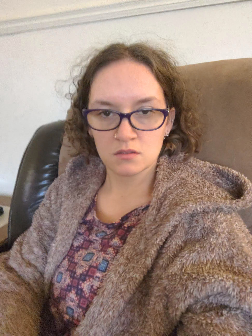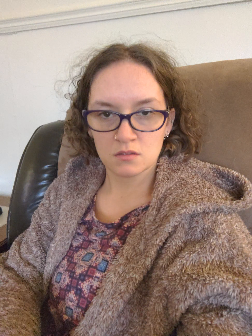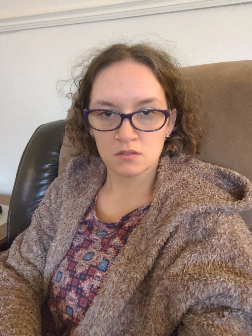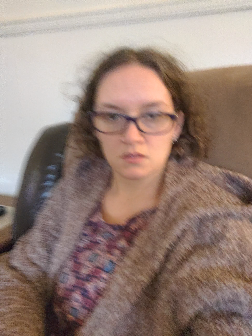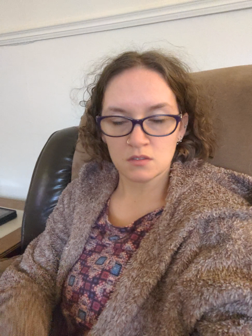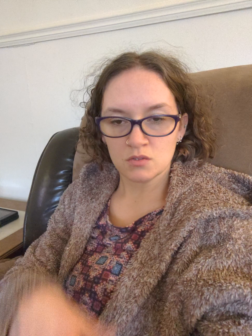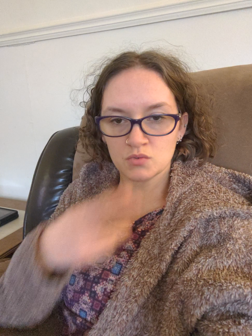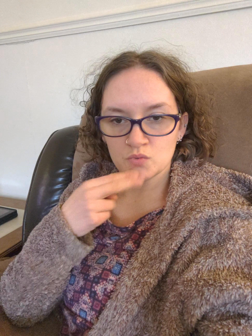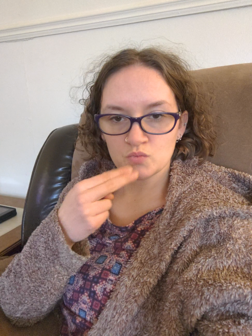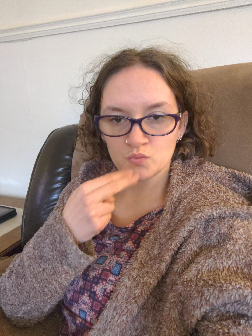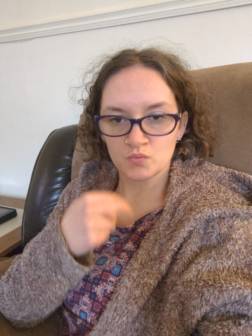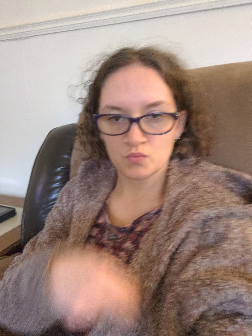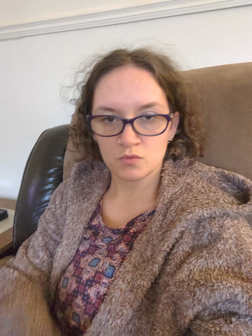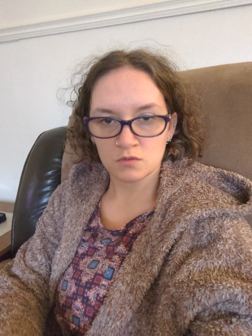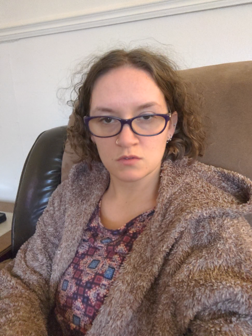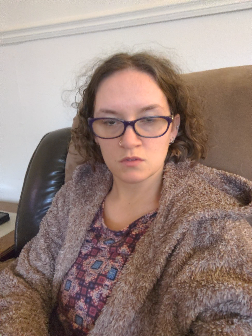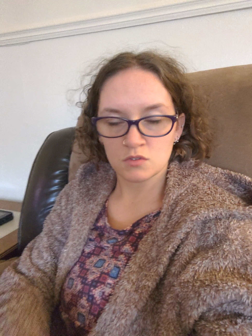cute